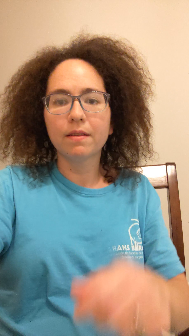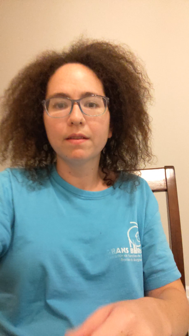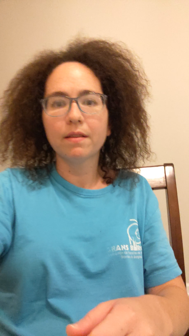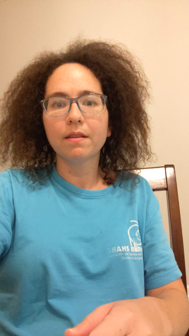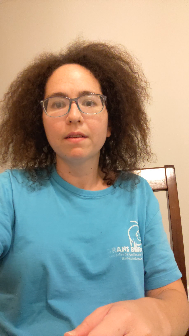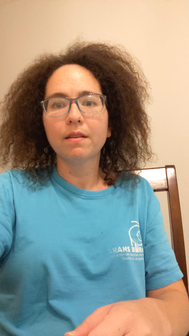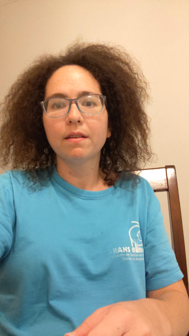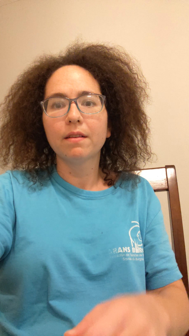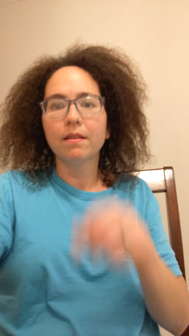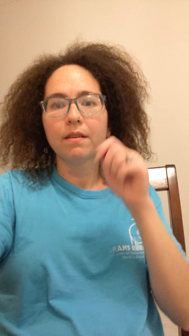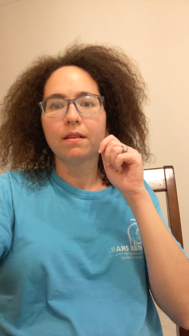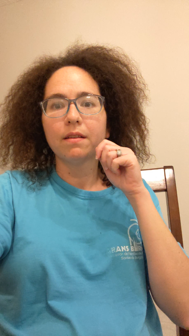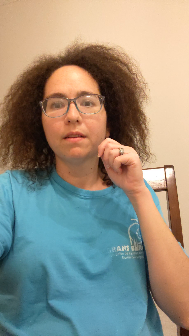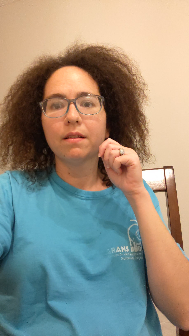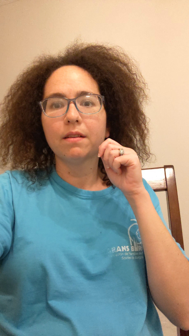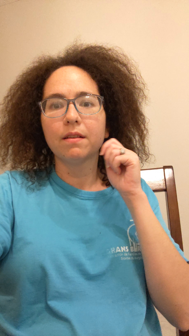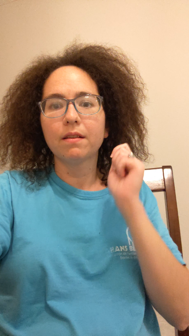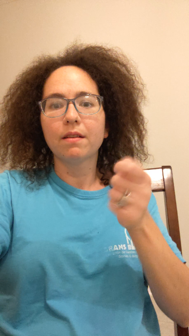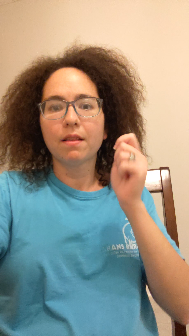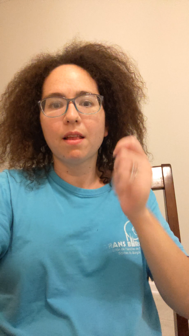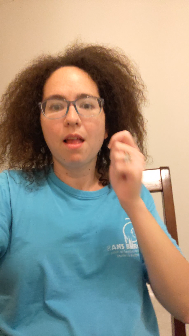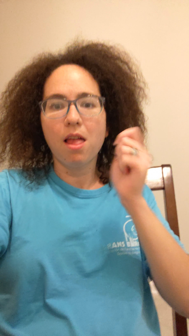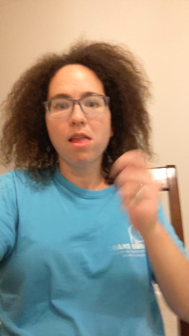cart